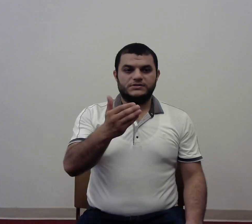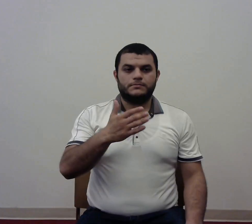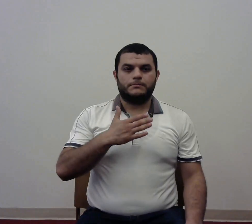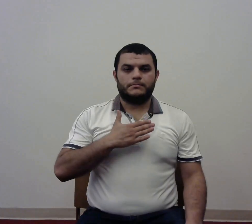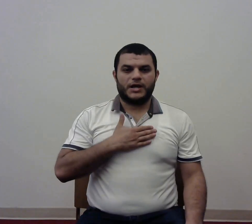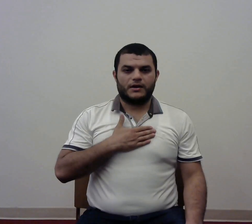mən